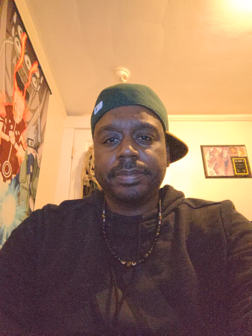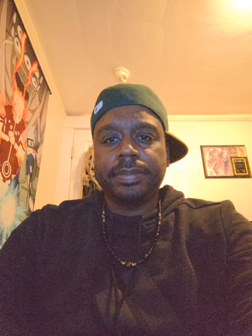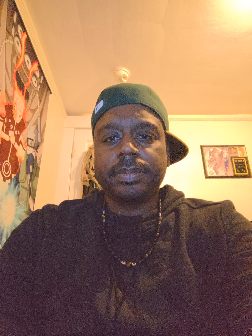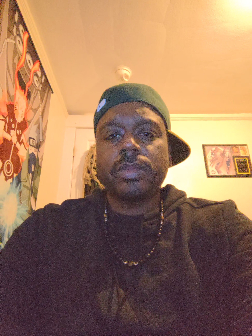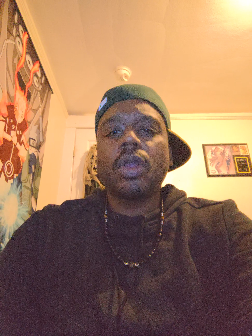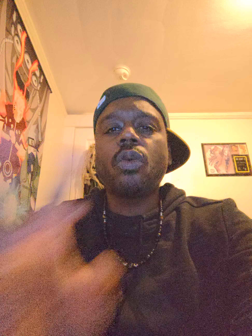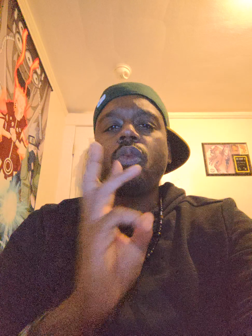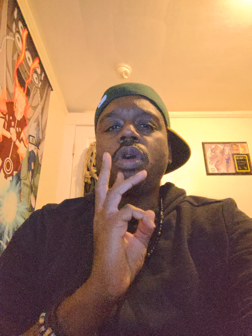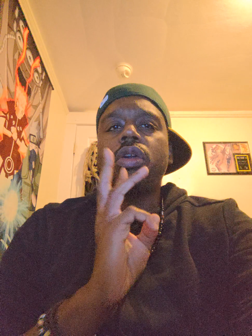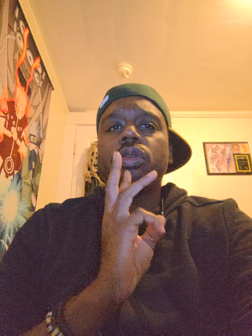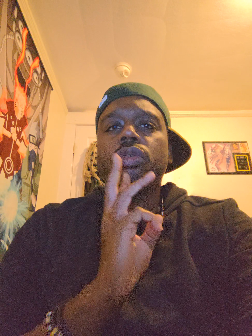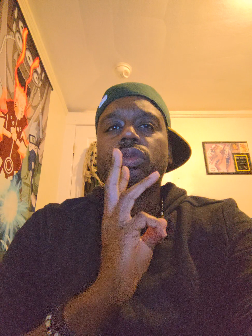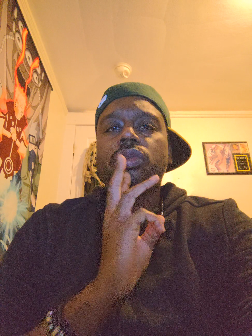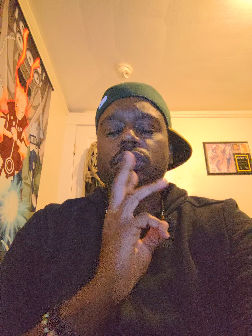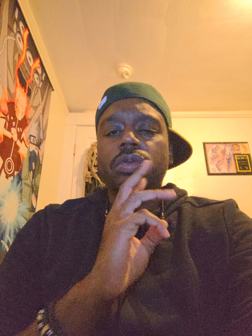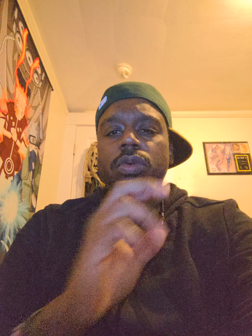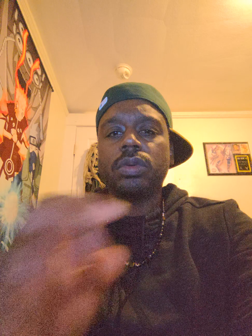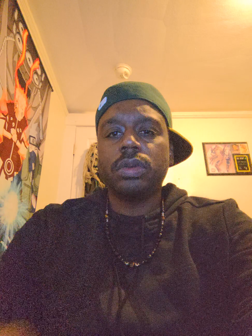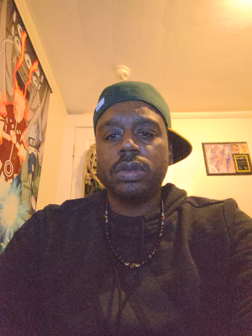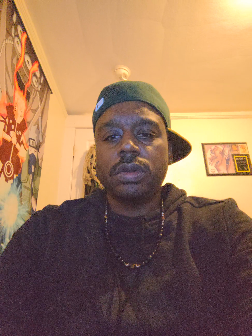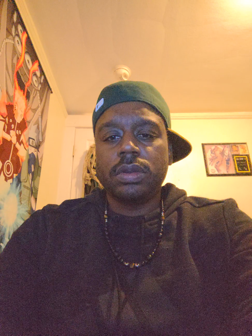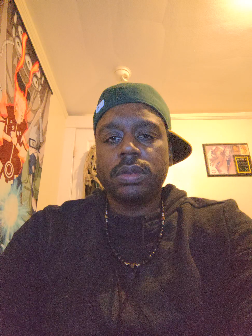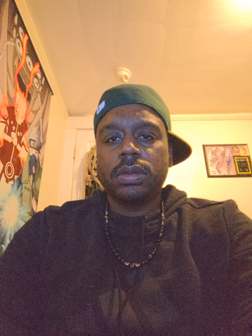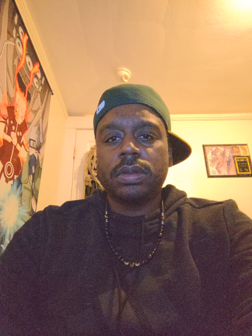water